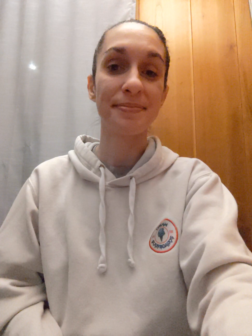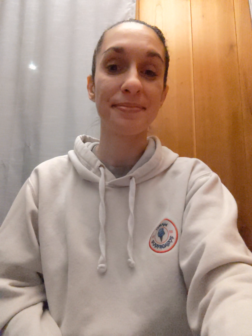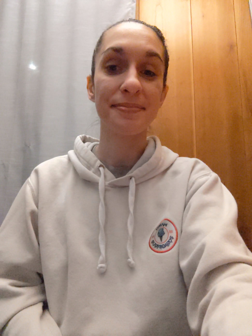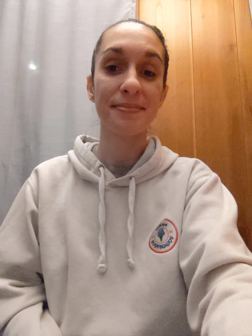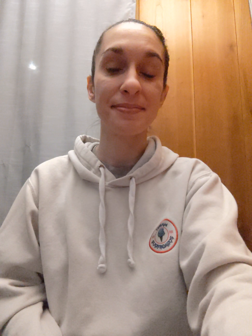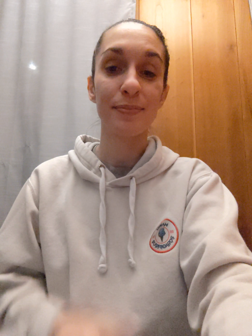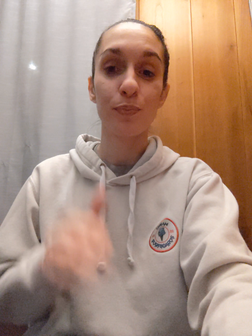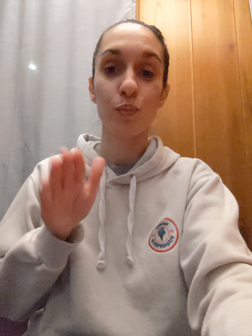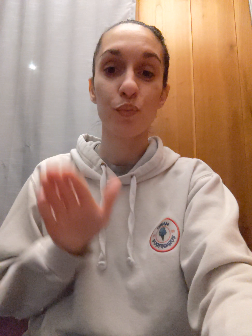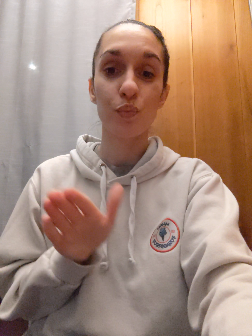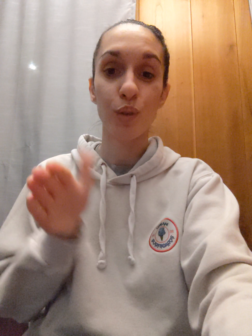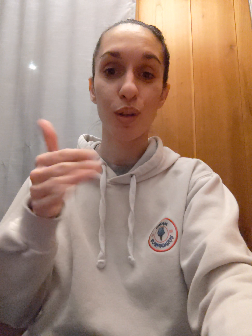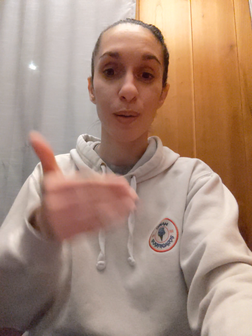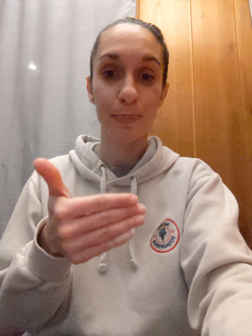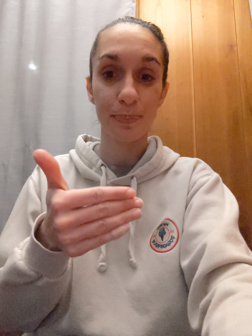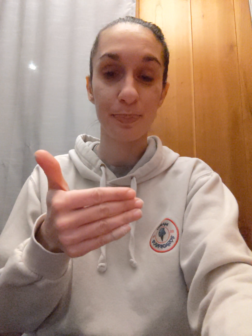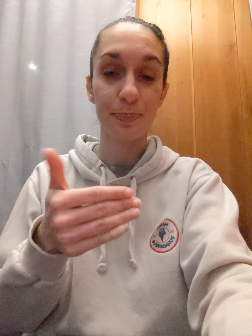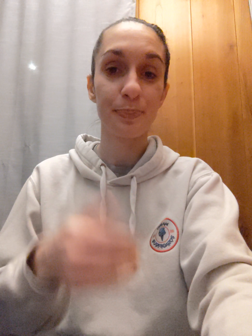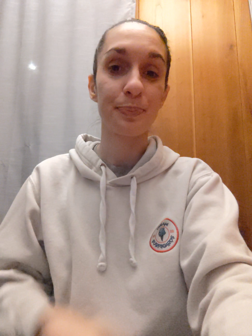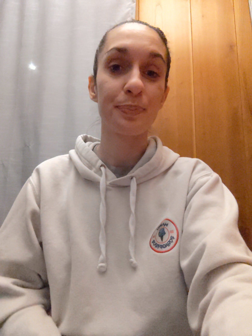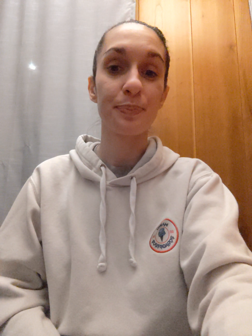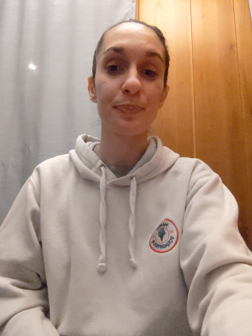room